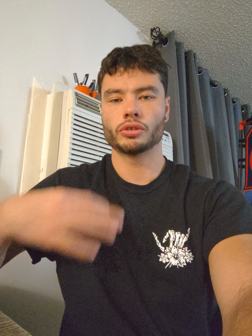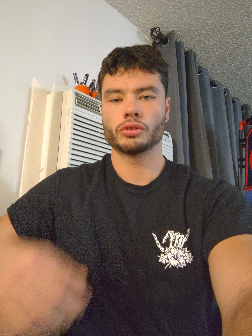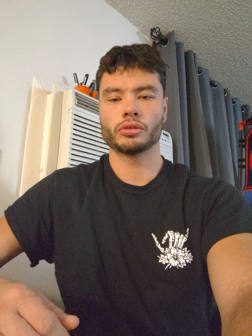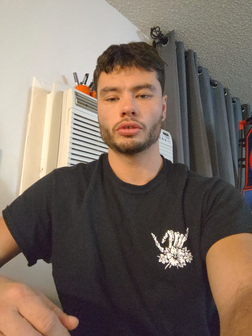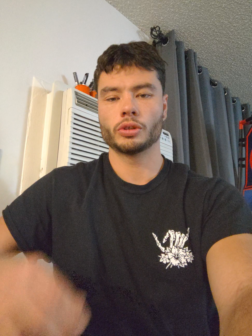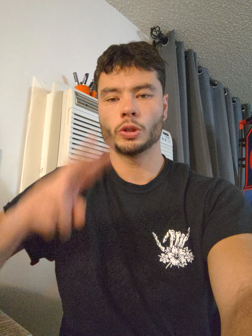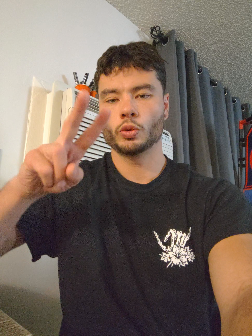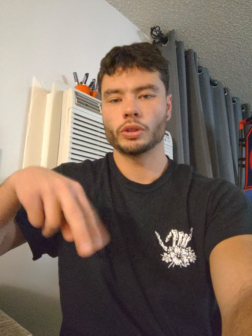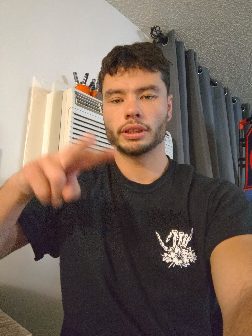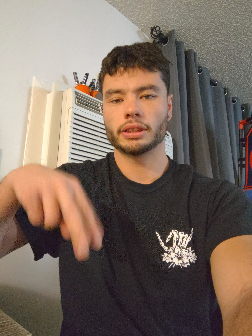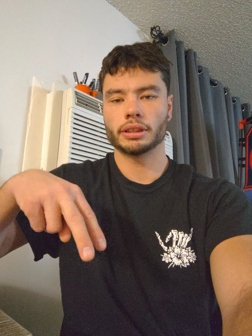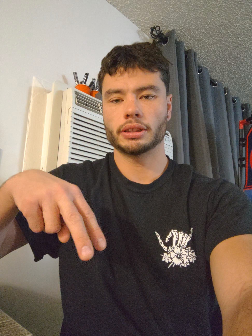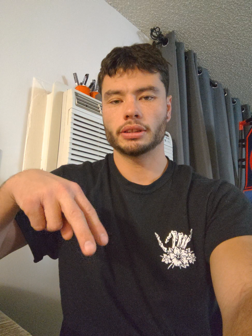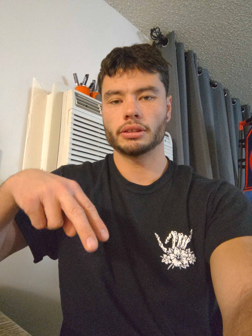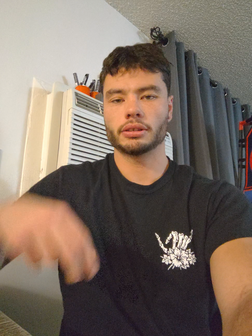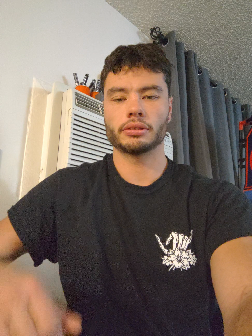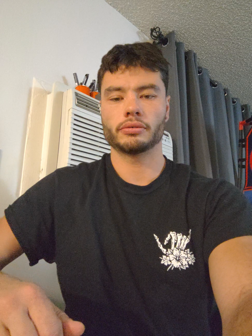read